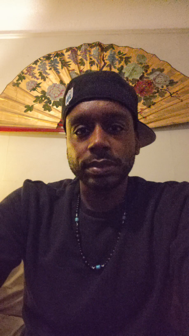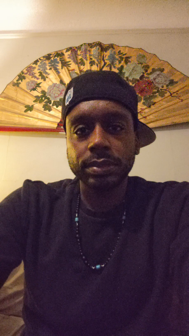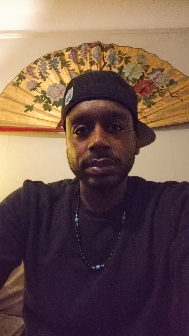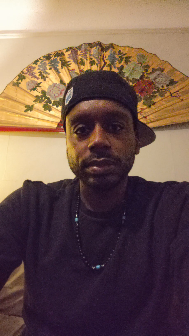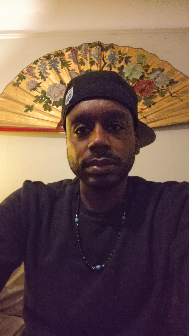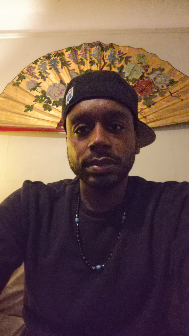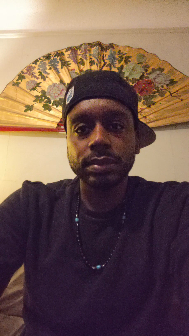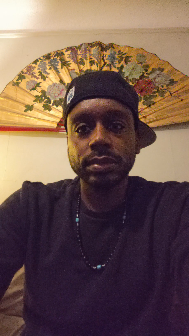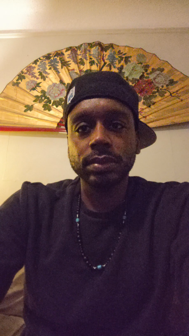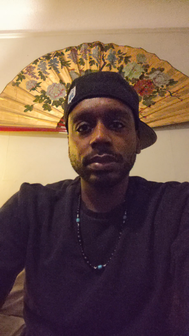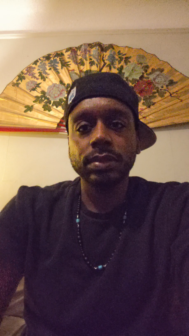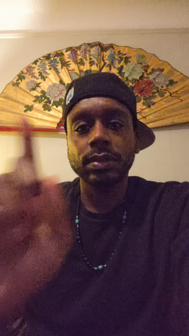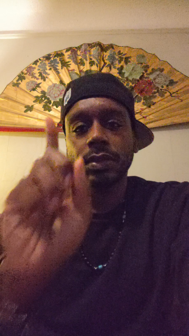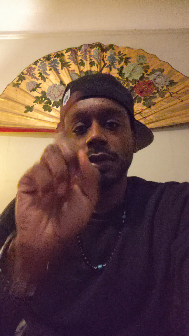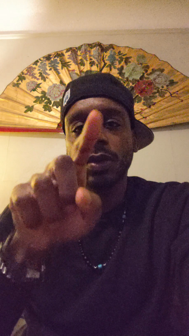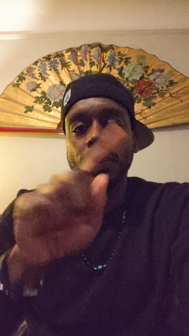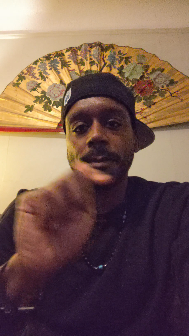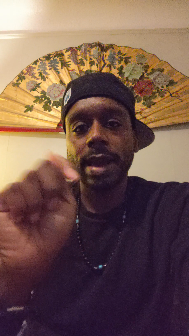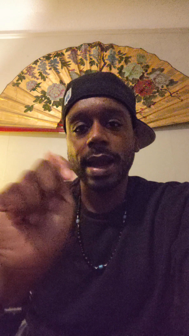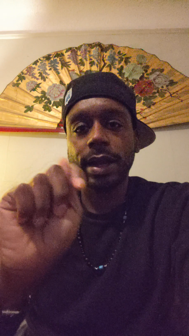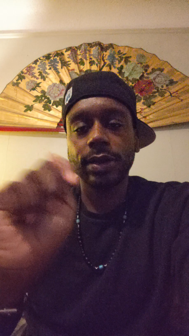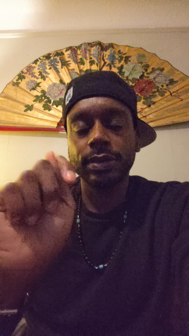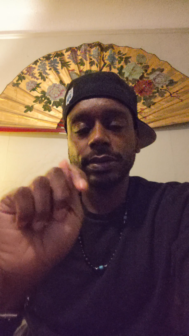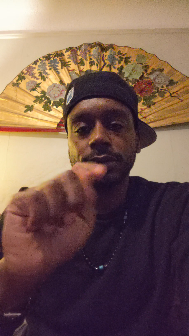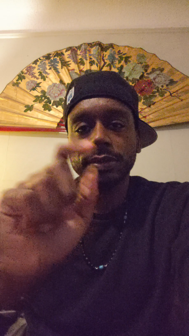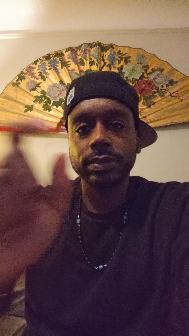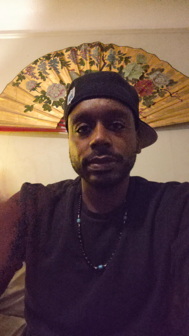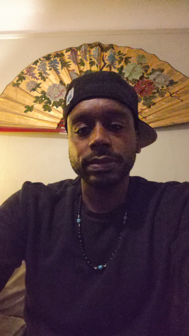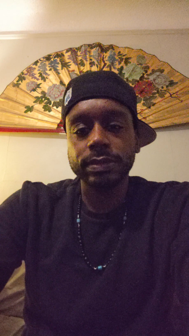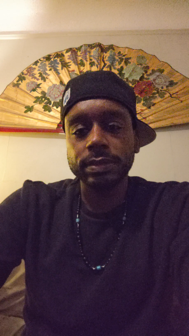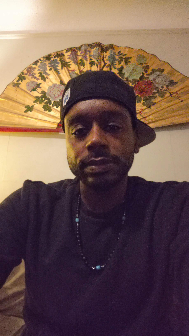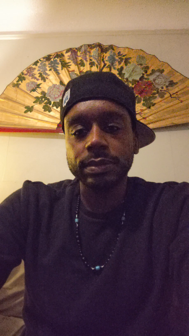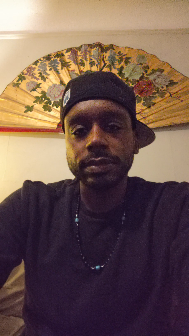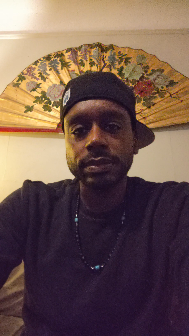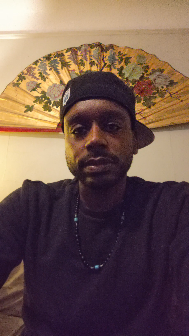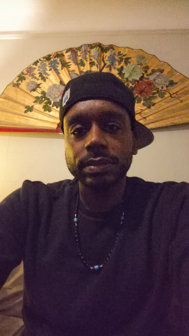go potty